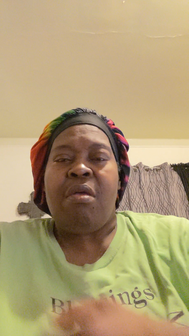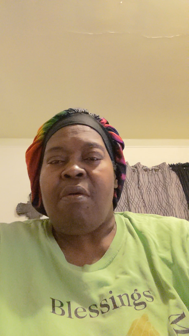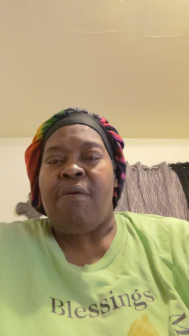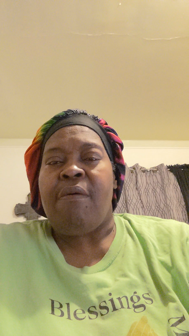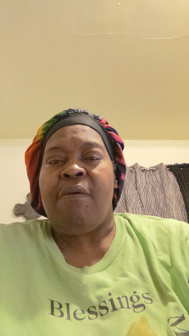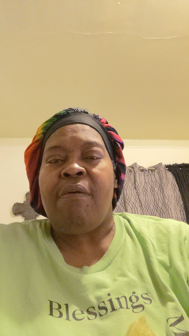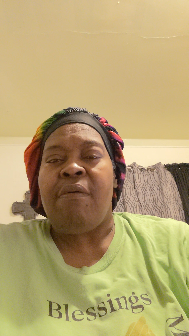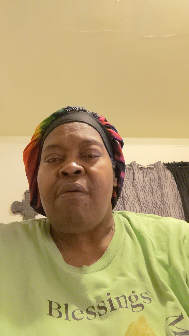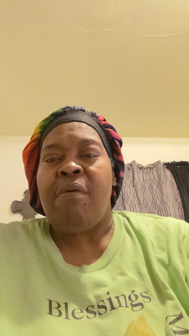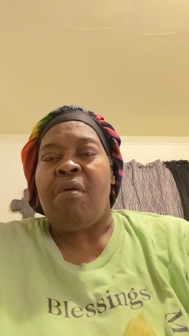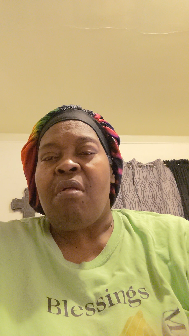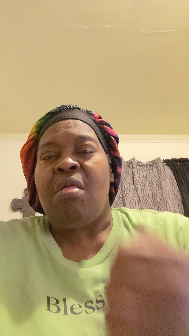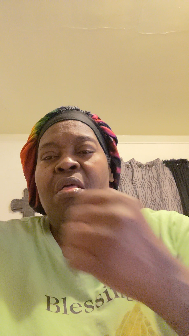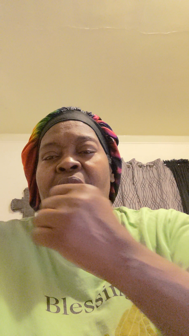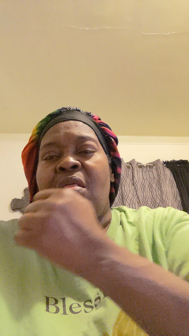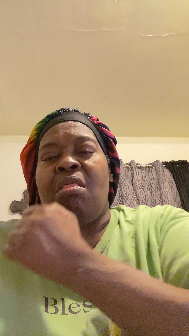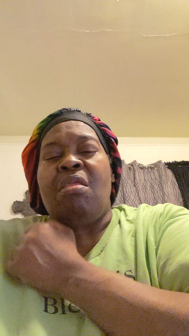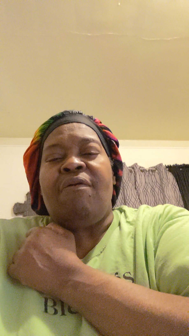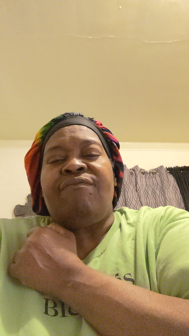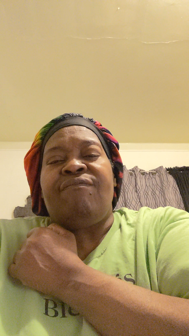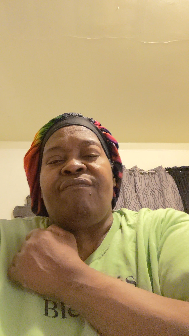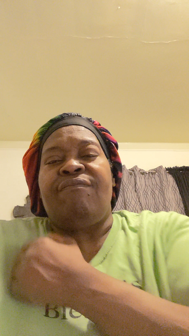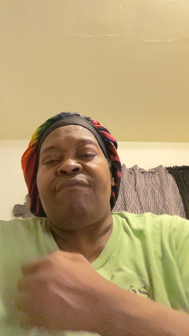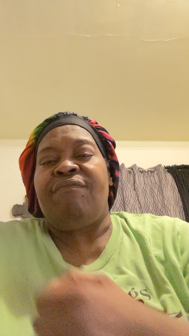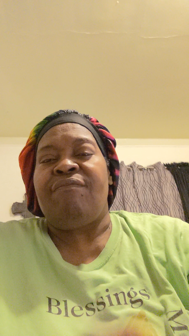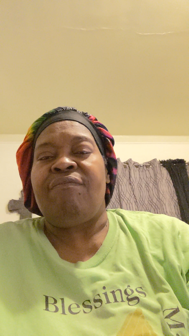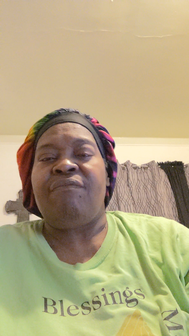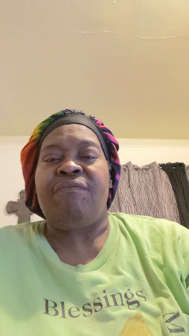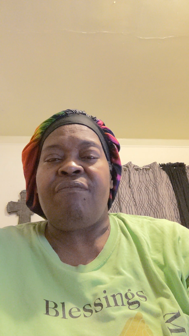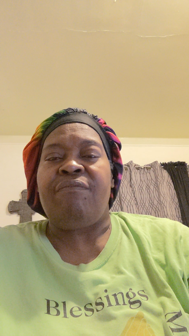love